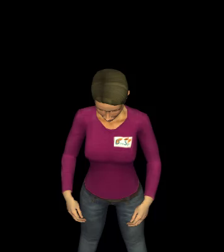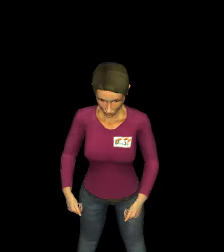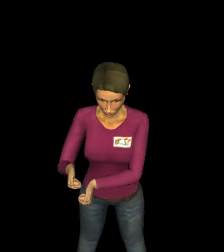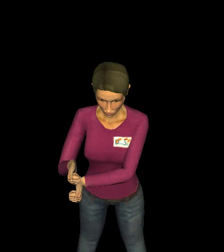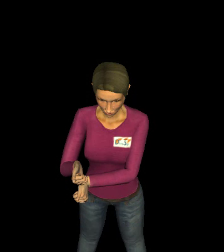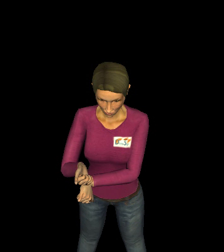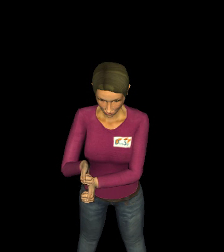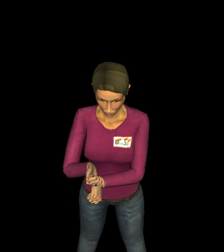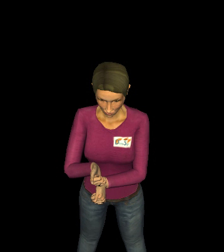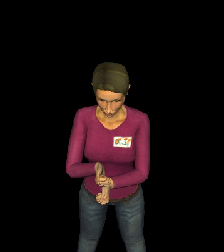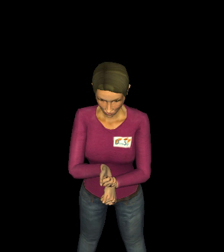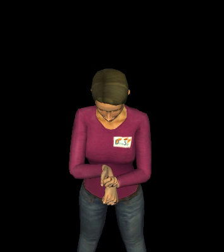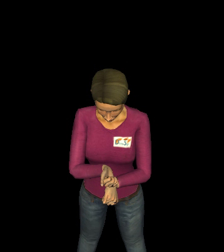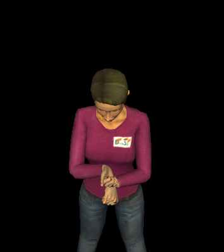يمسح